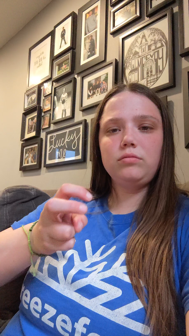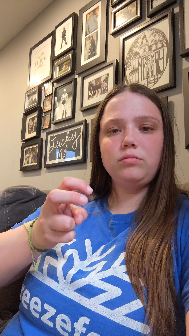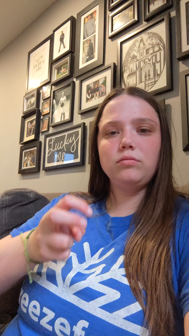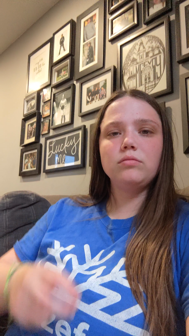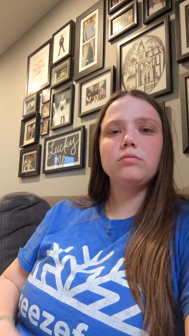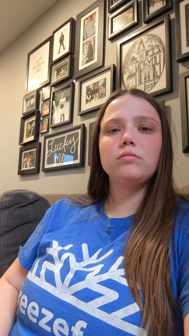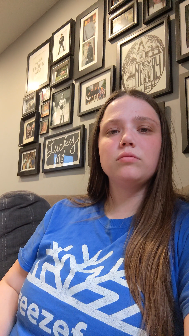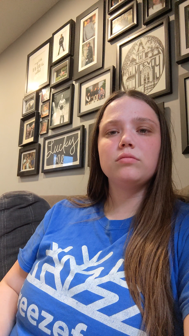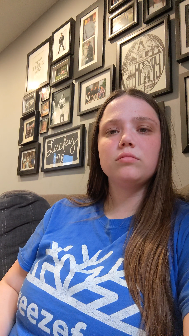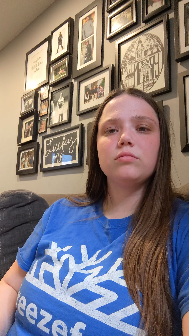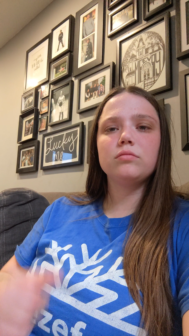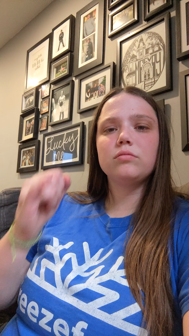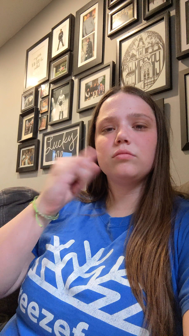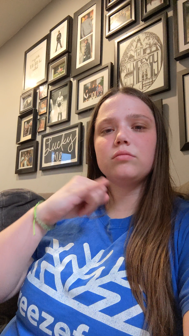draw